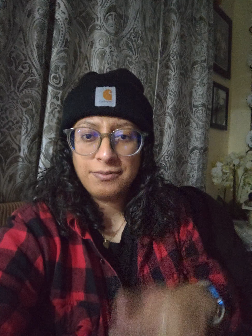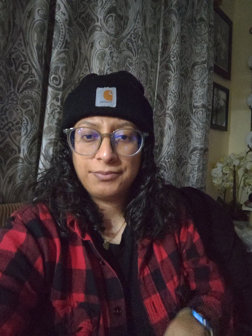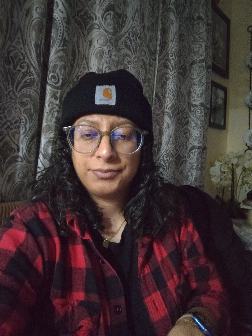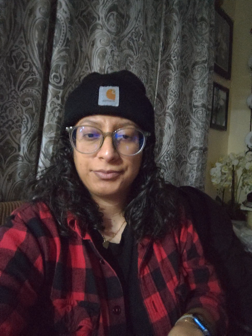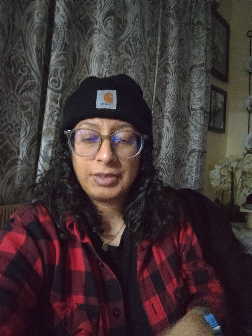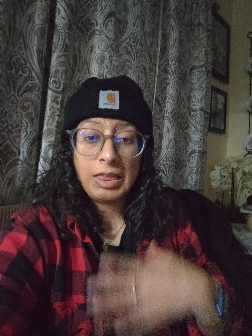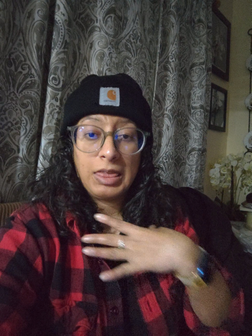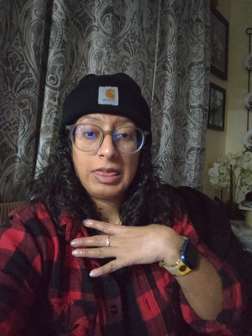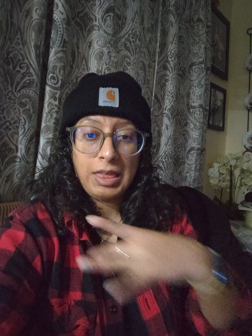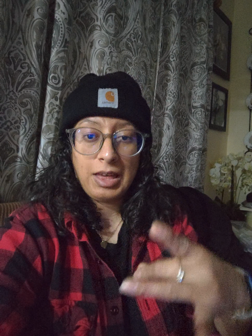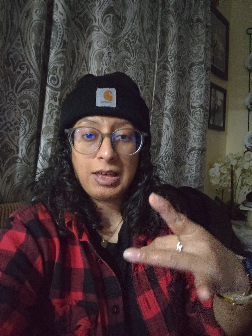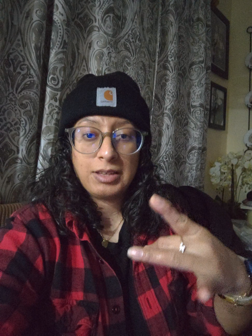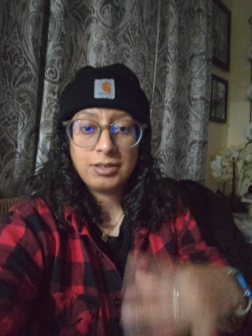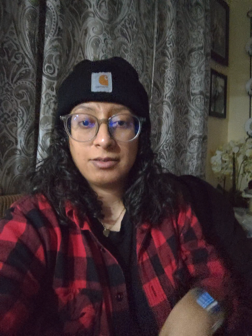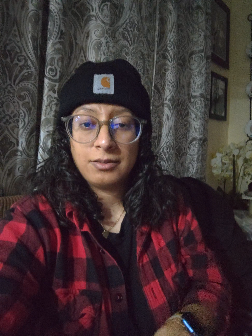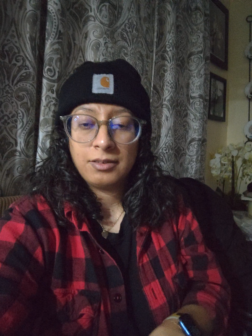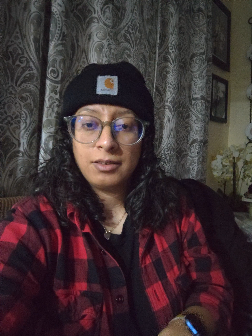like